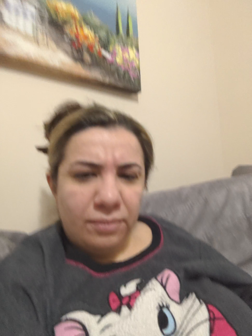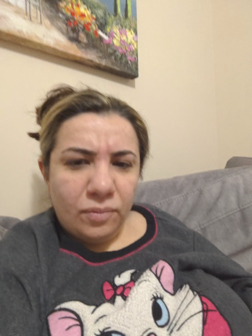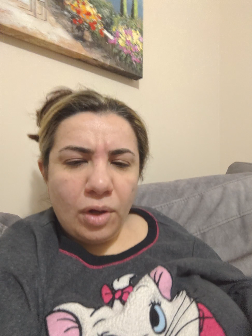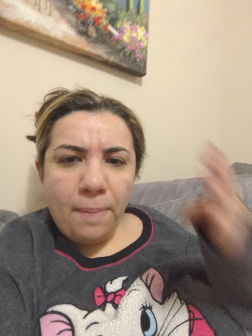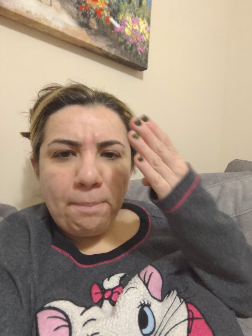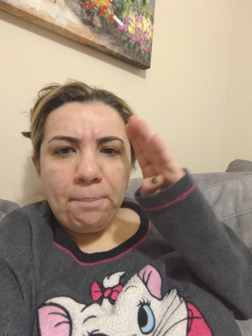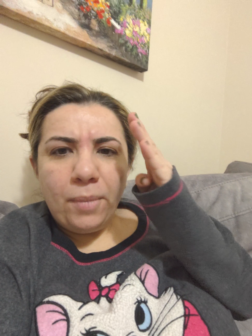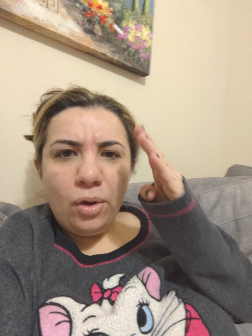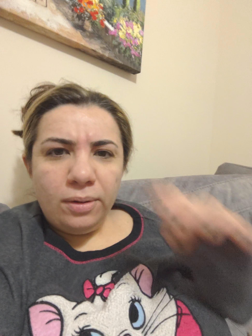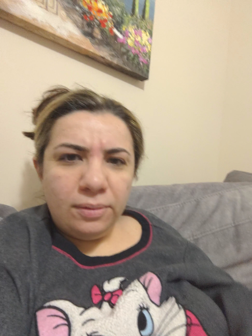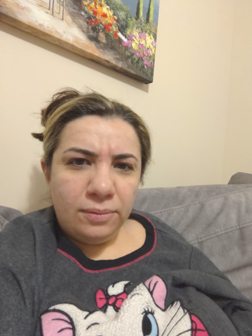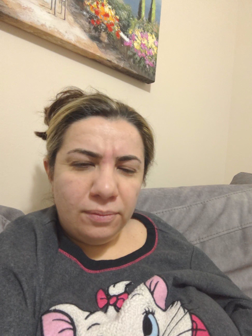blue